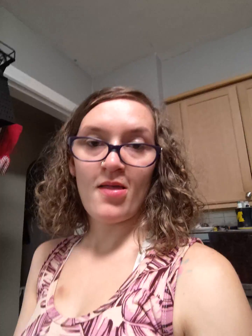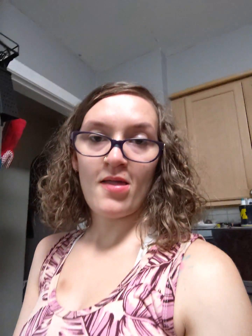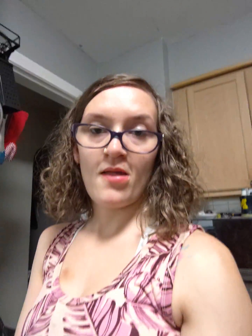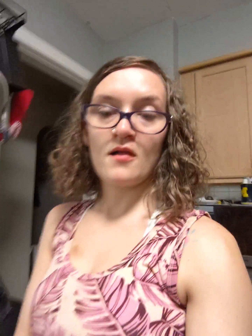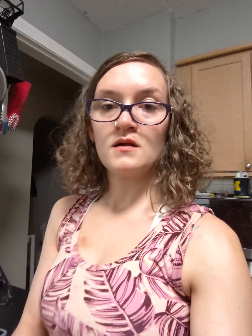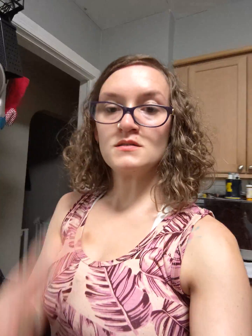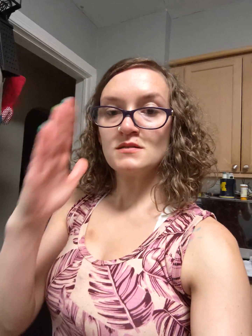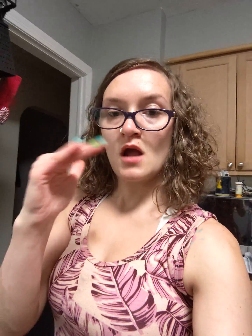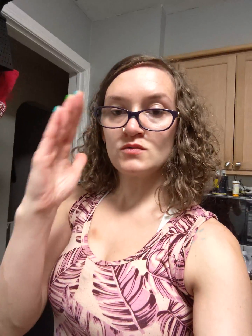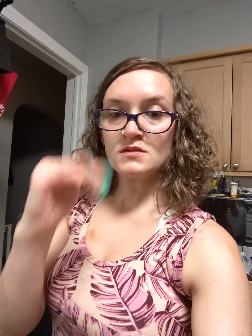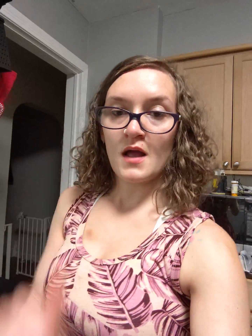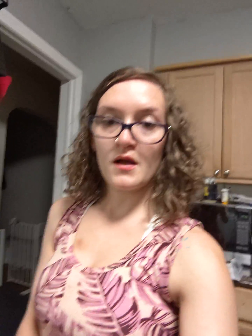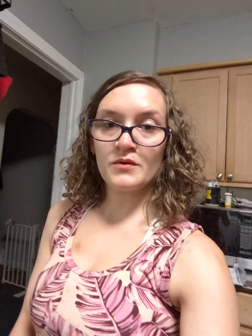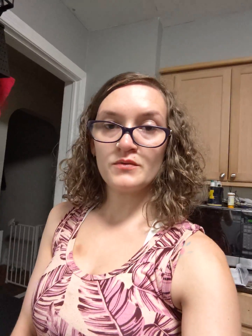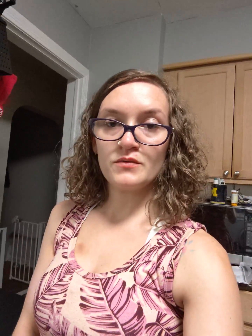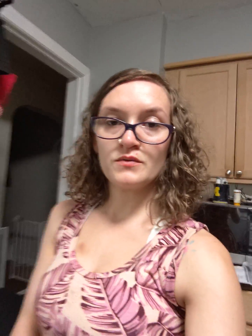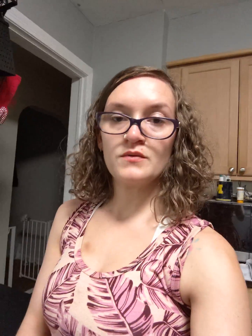downtown